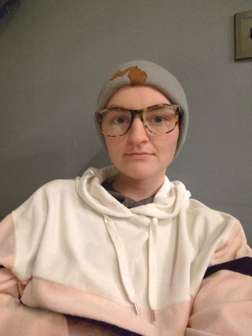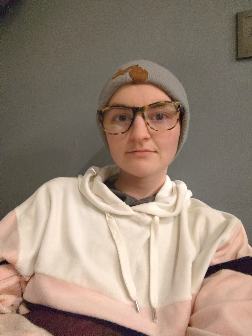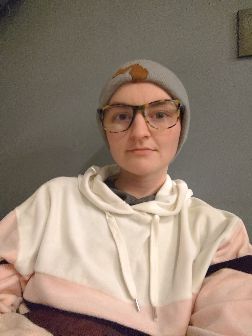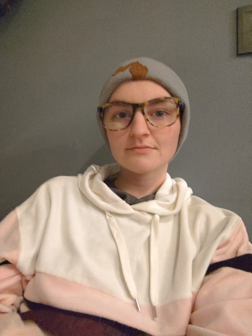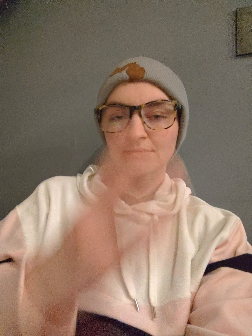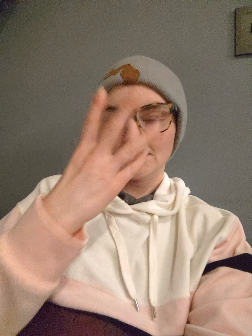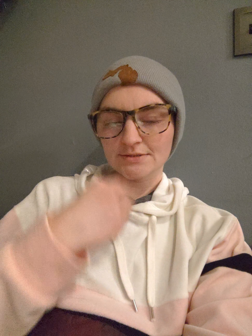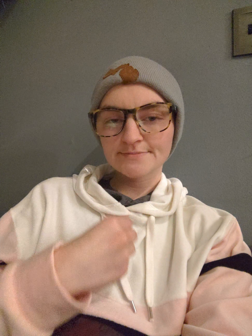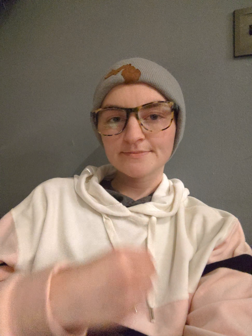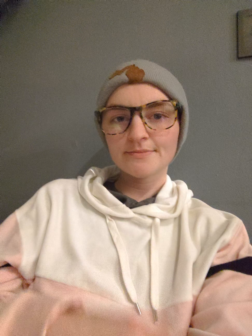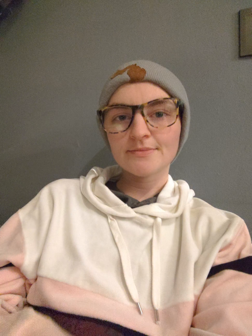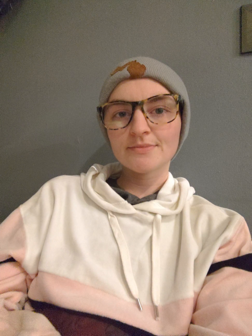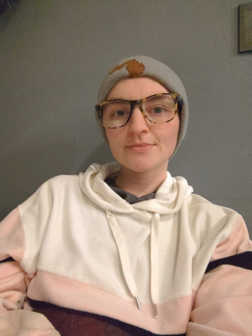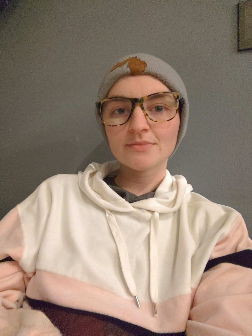sleep